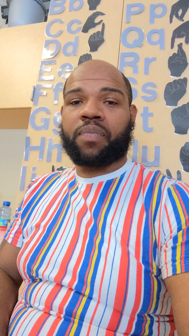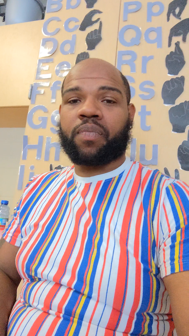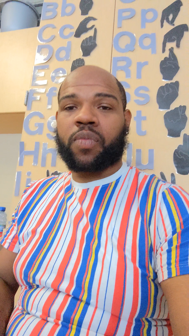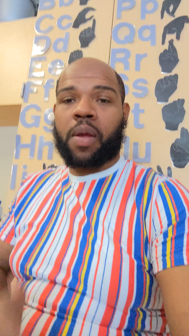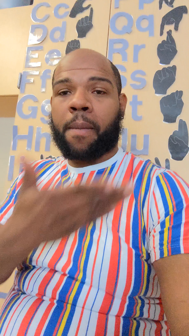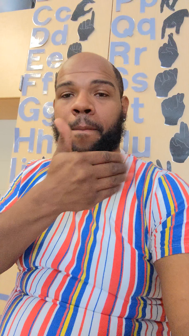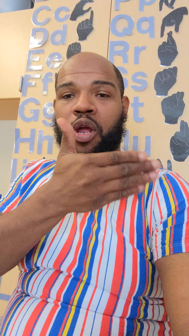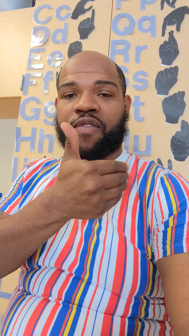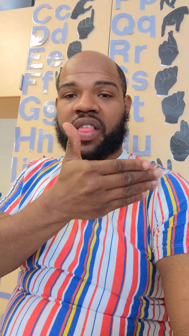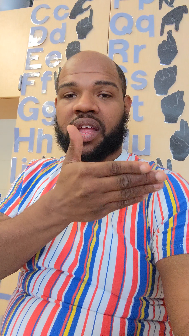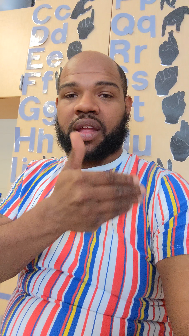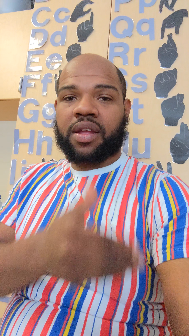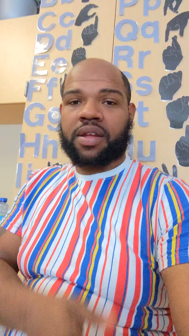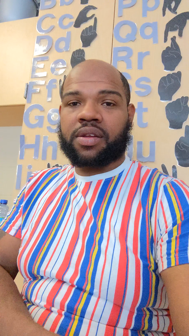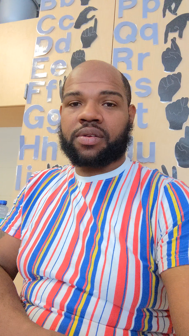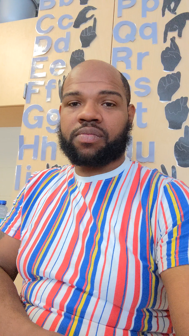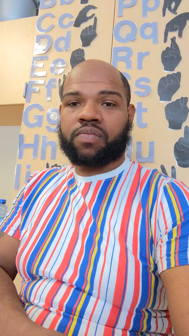butterfly